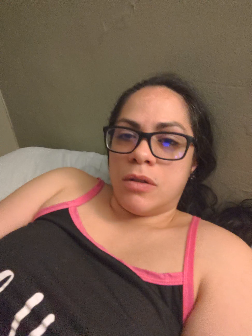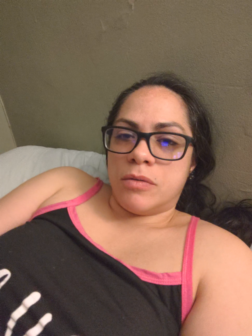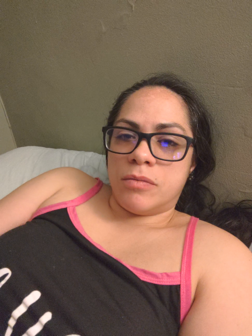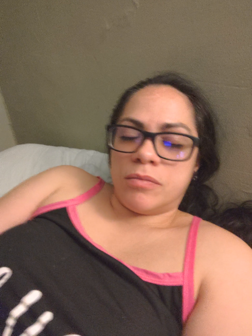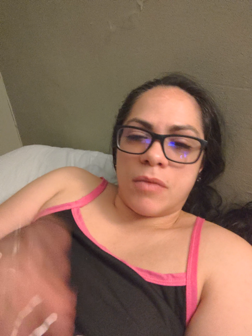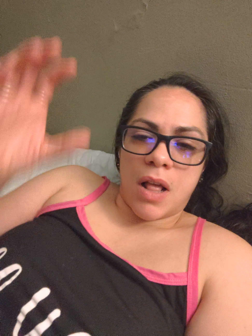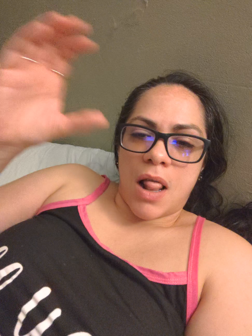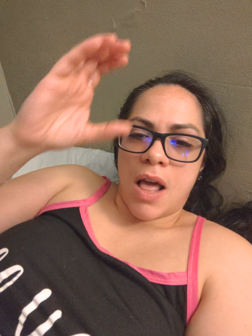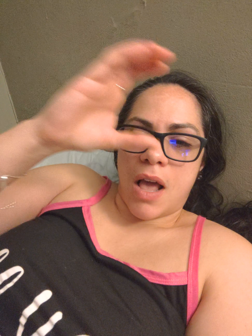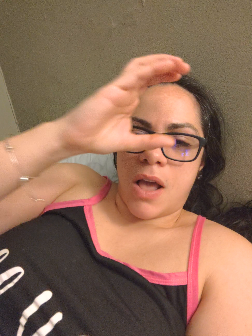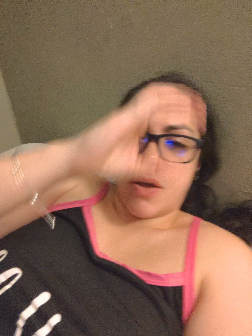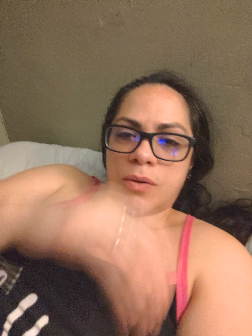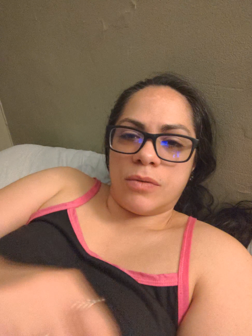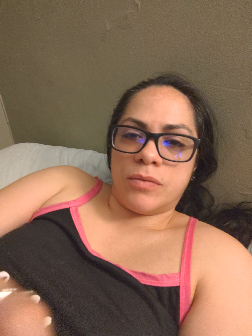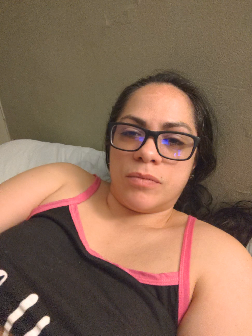cloud